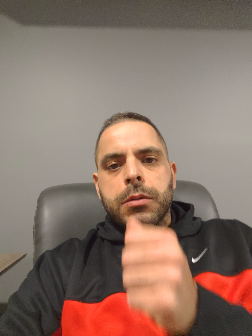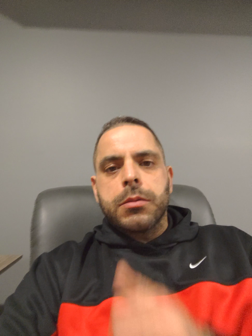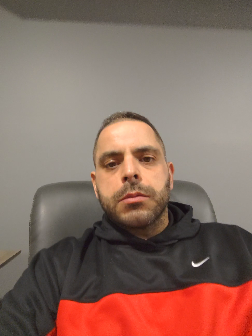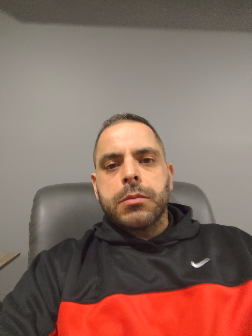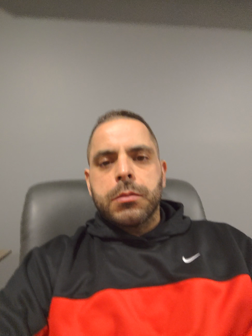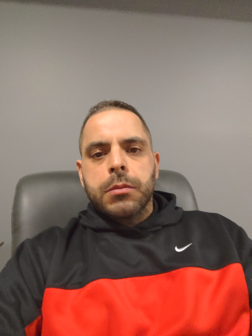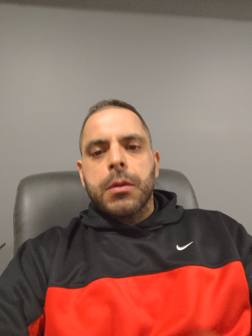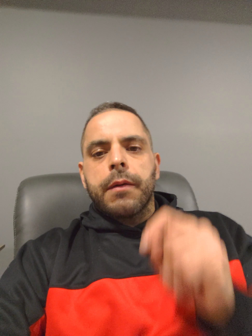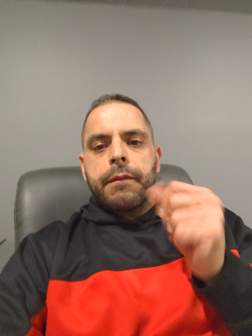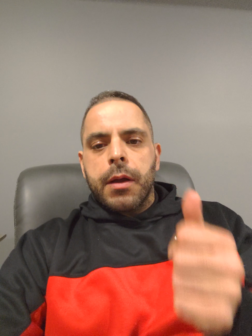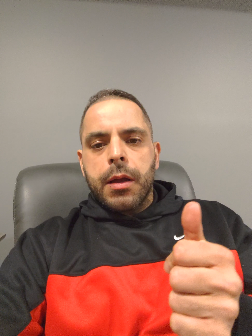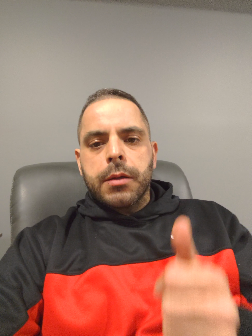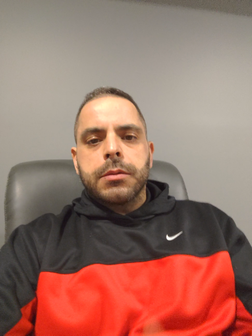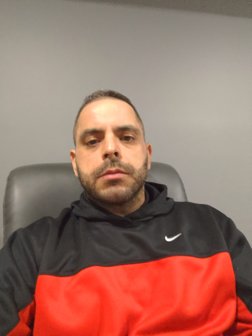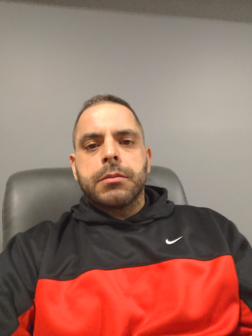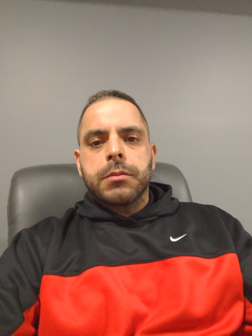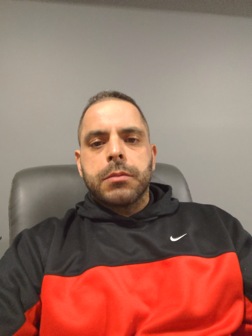fast